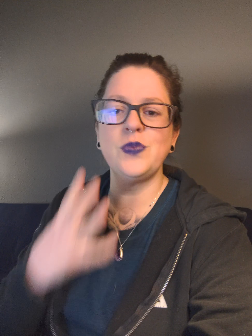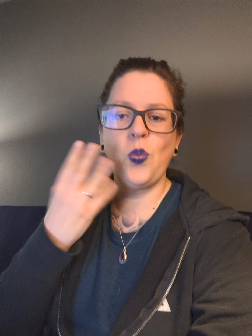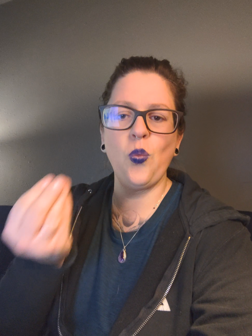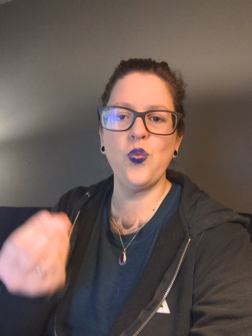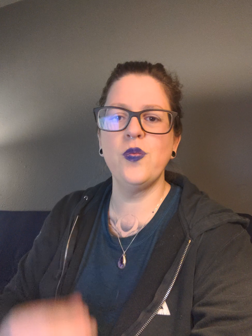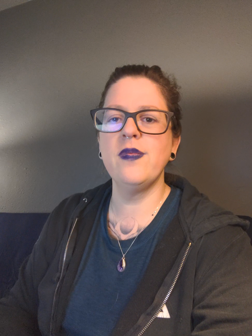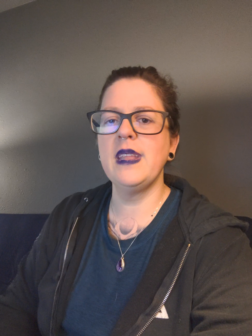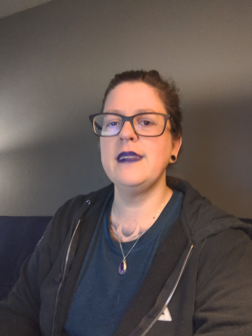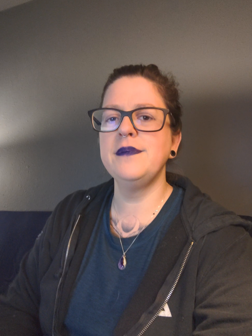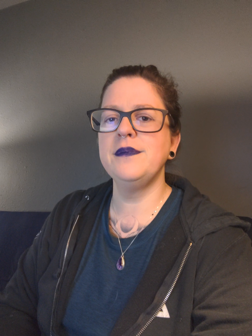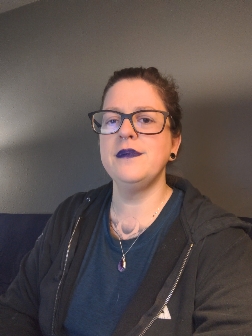go